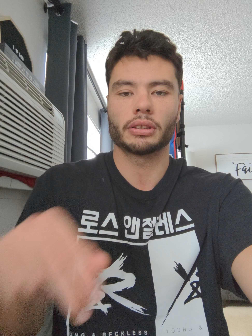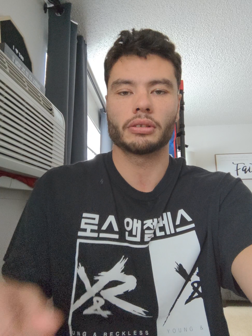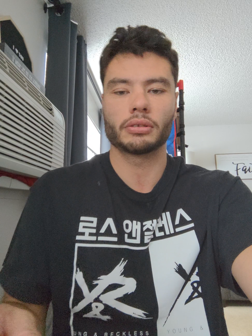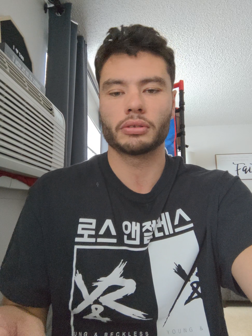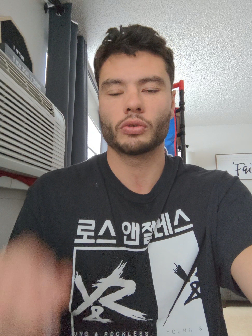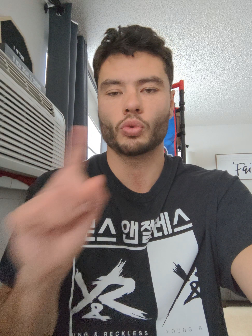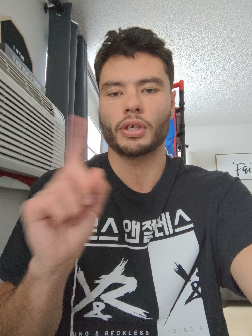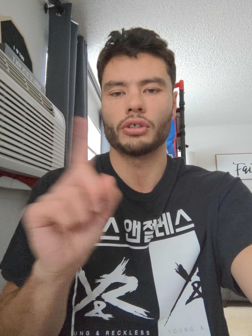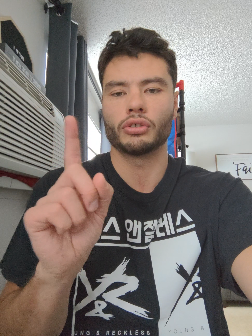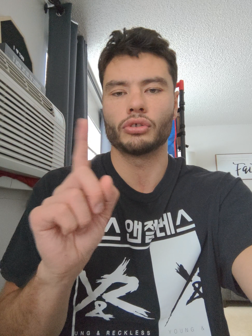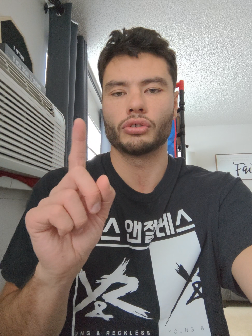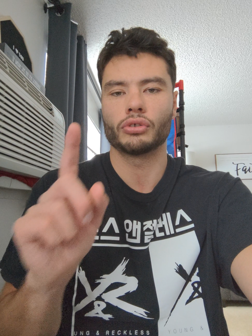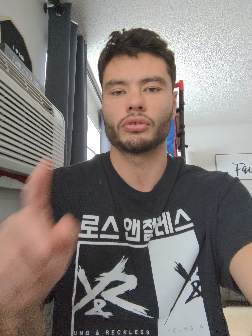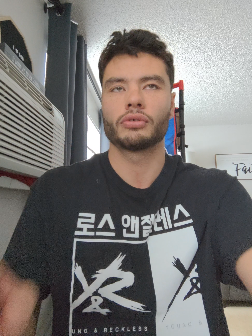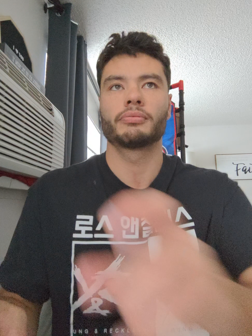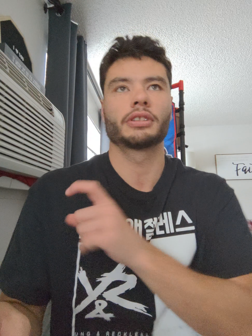where